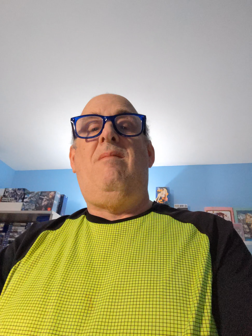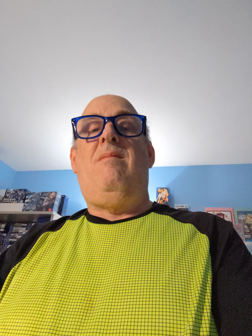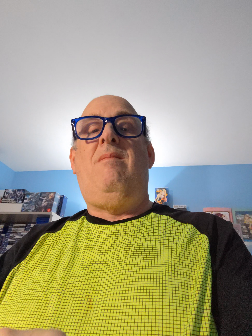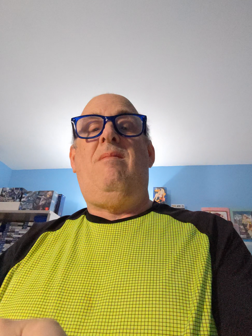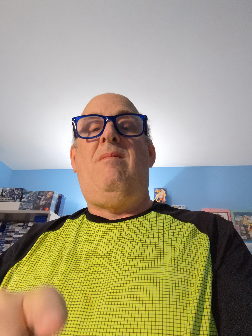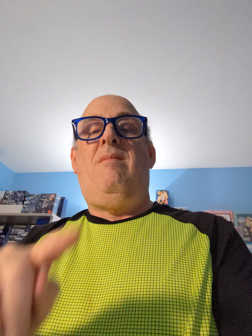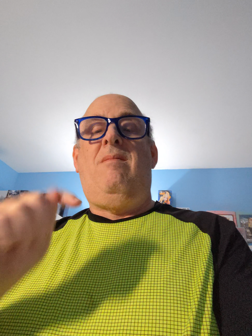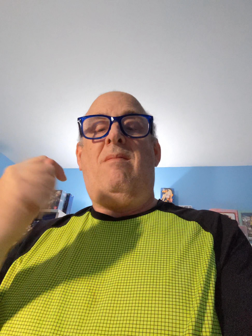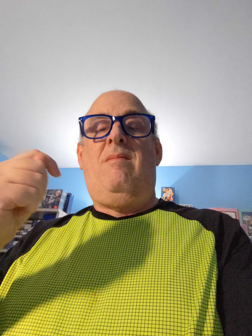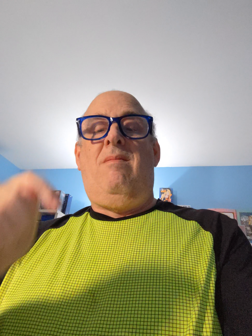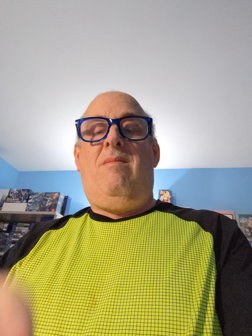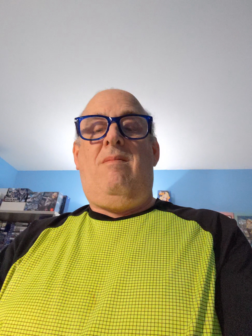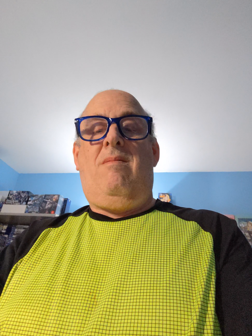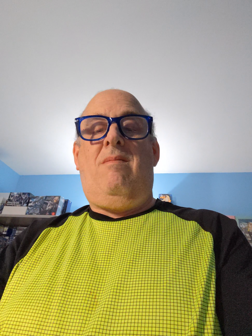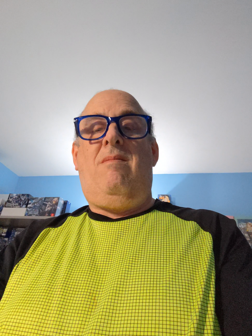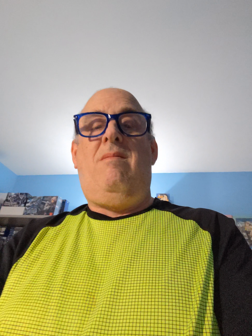toy